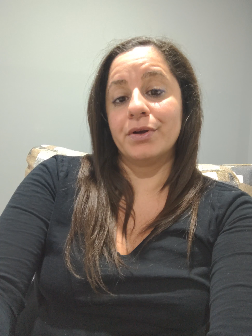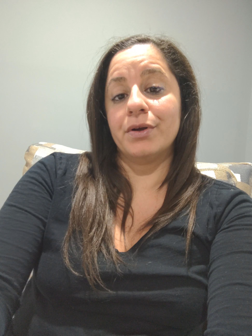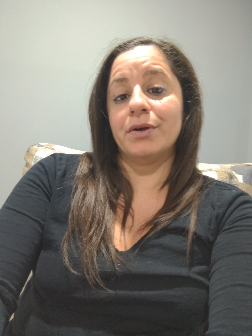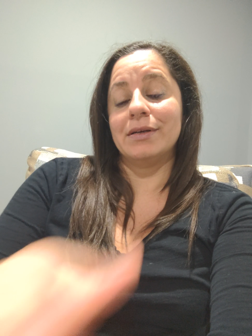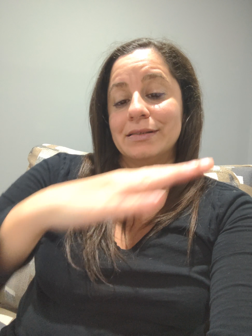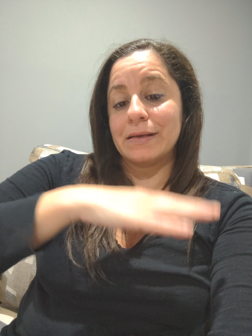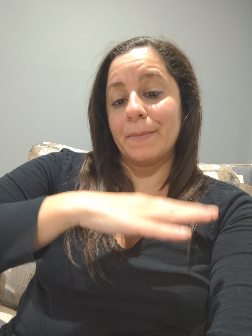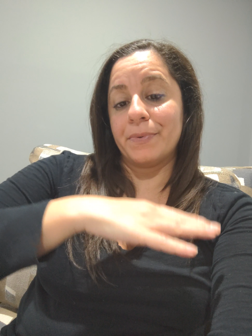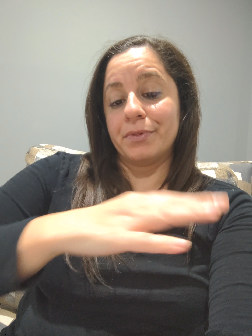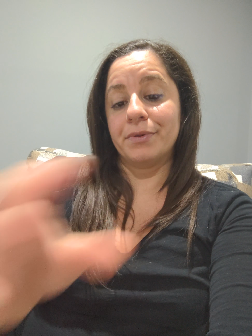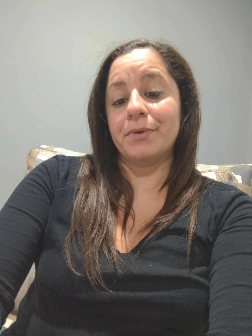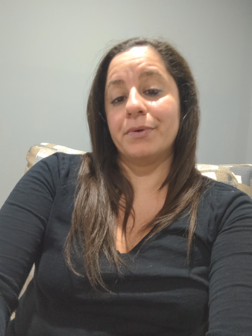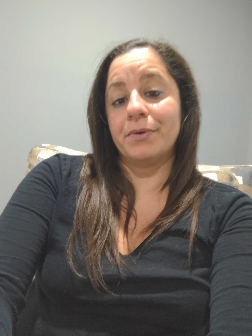table